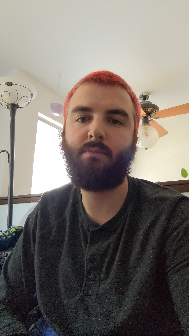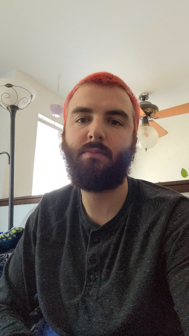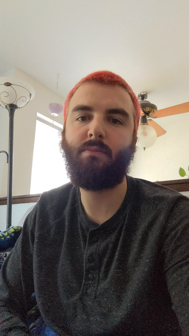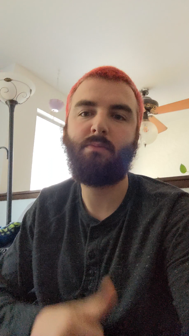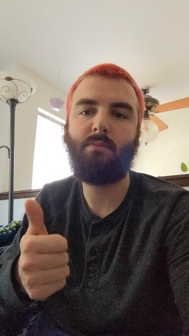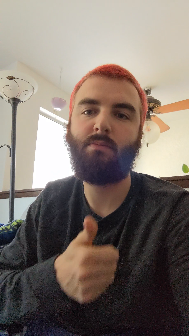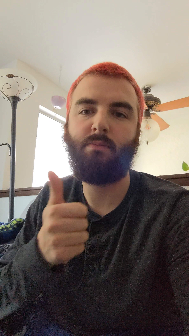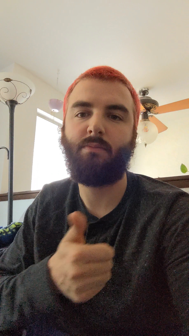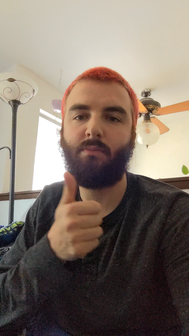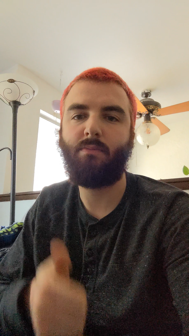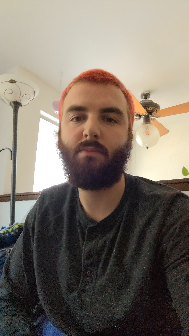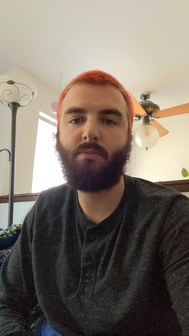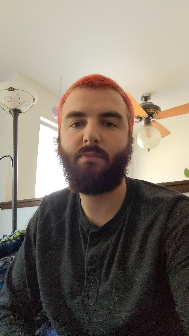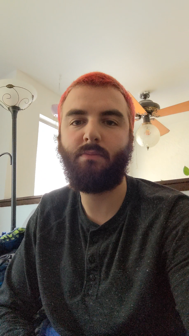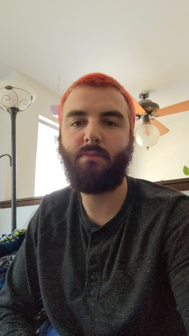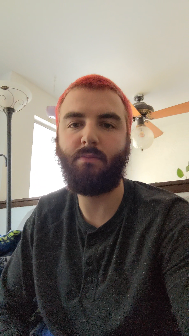chase